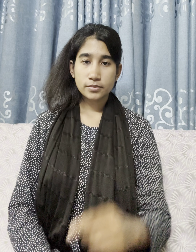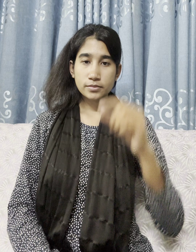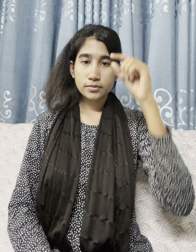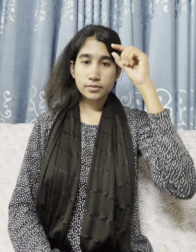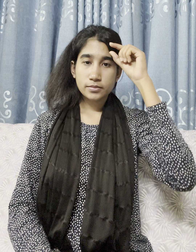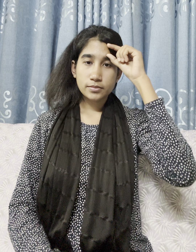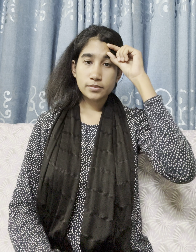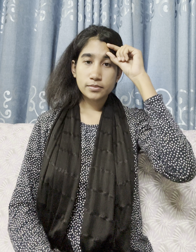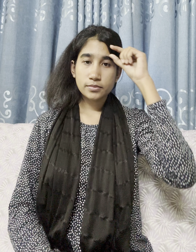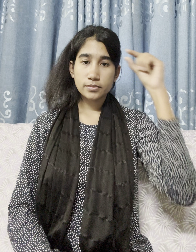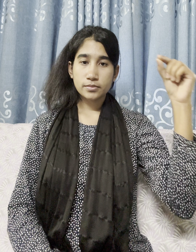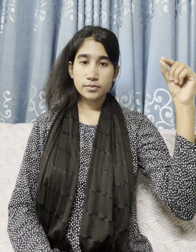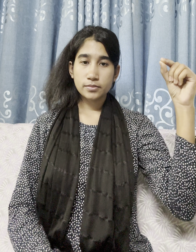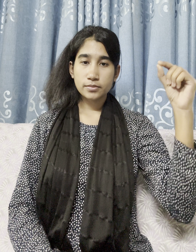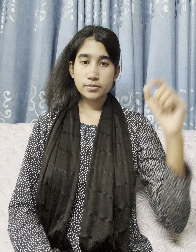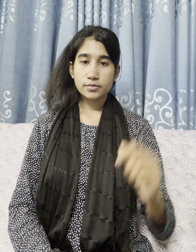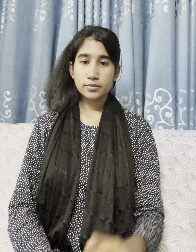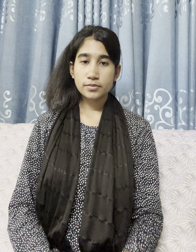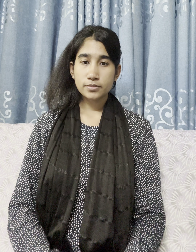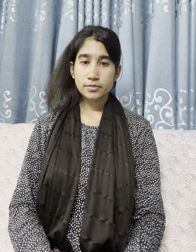চিন্তা